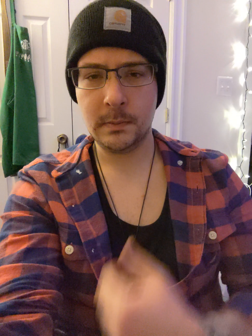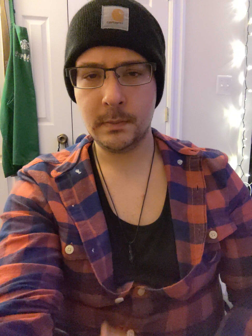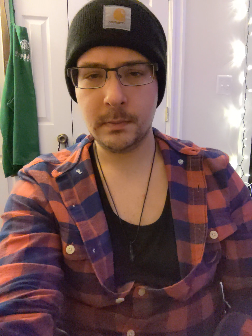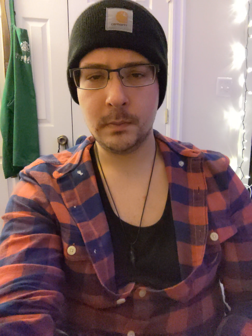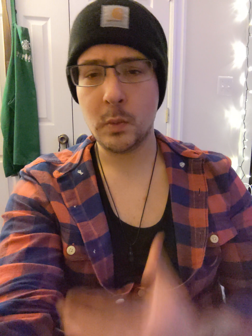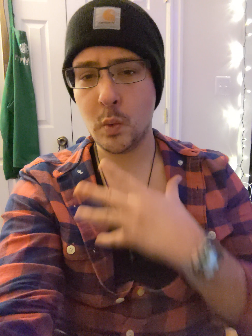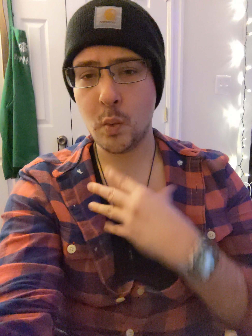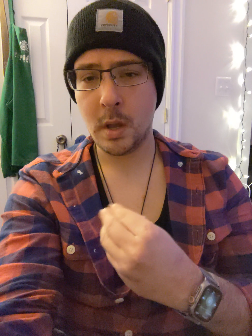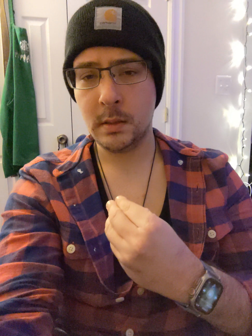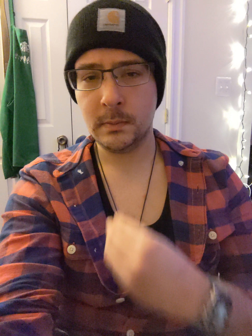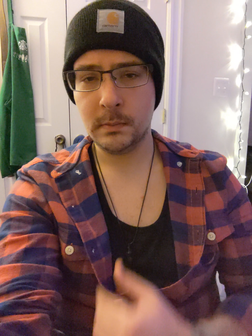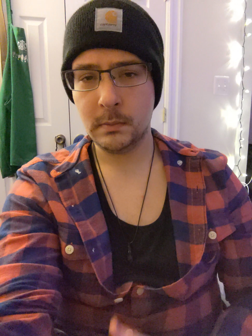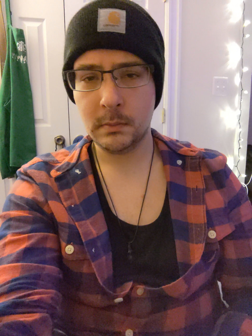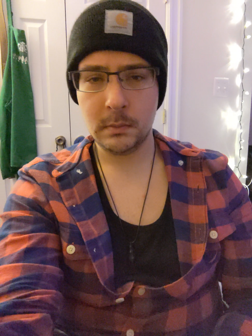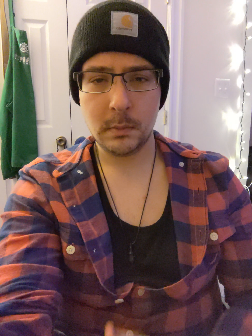white